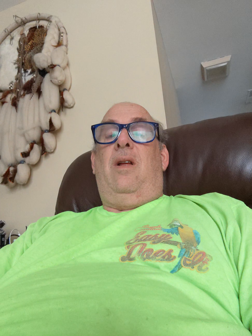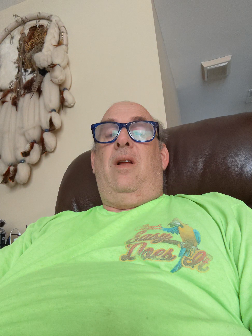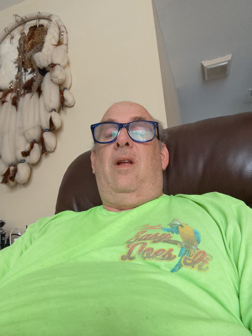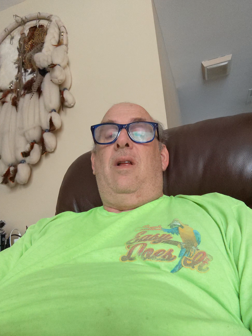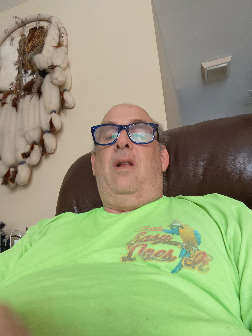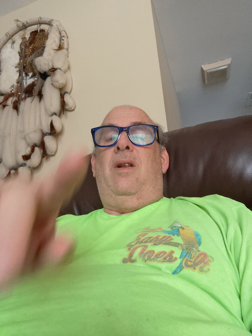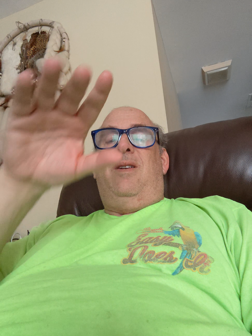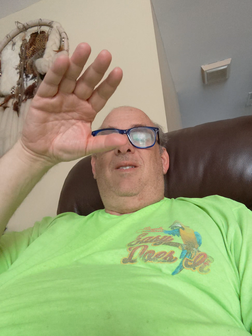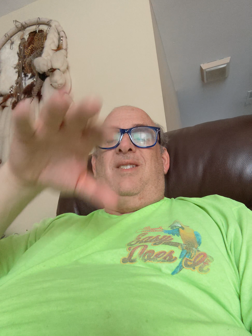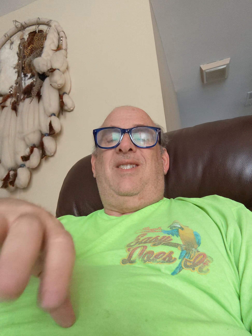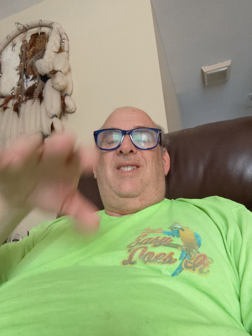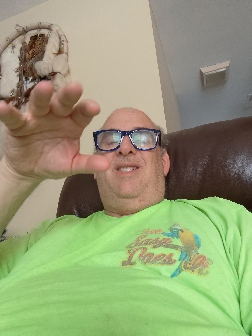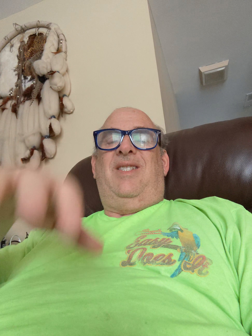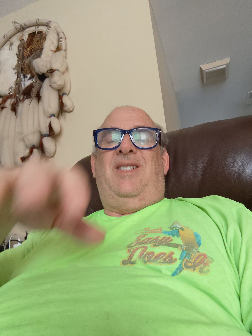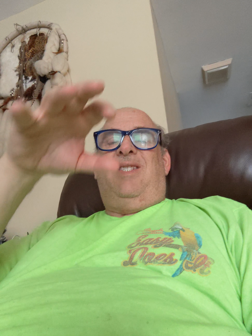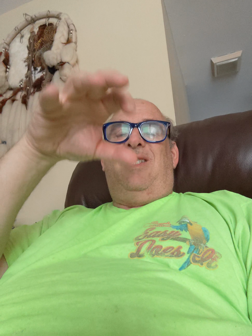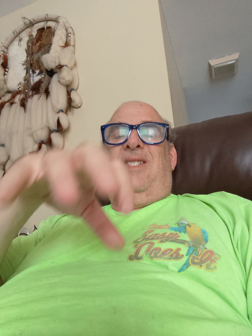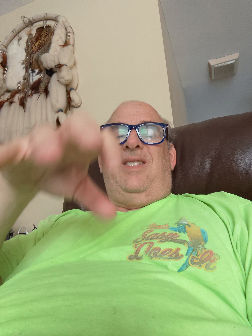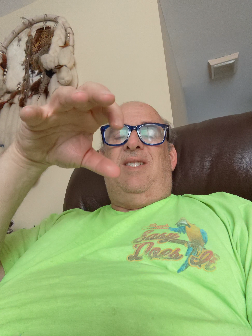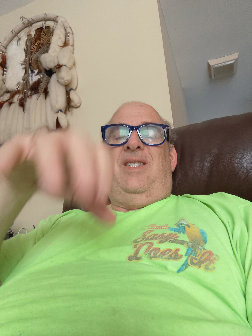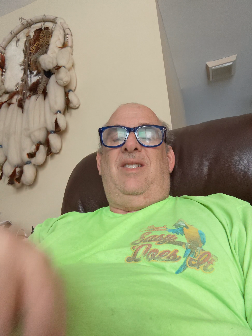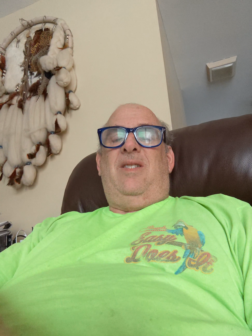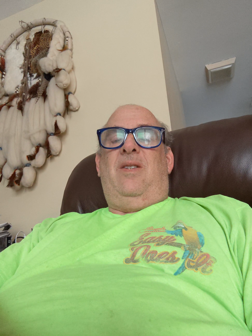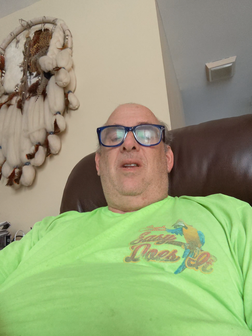alligator